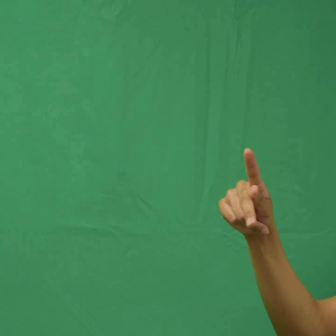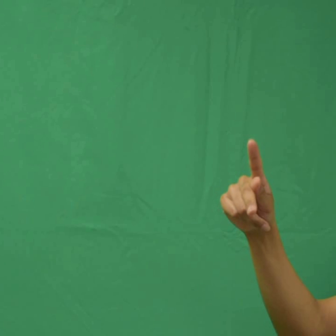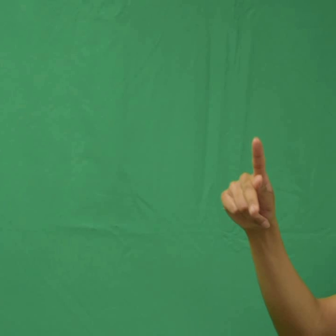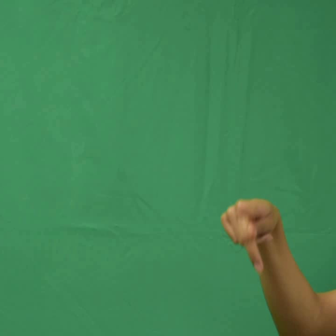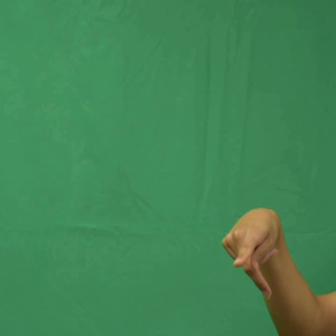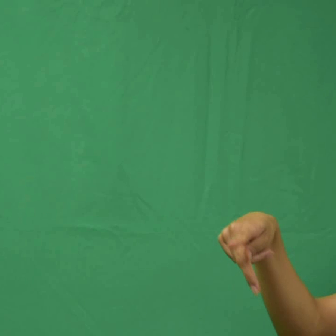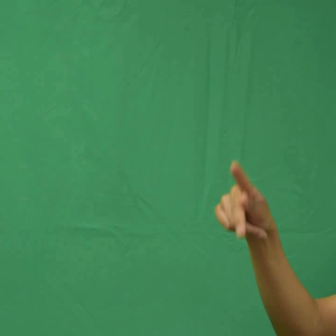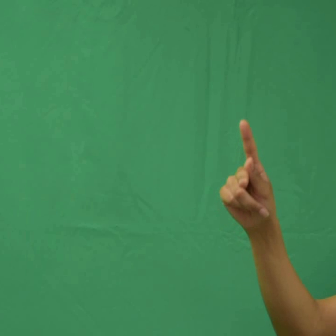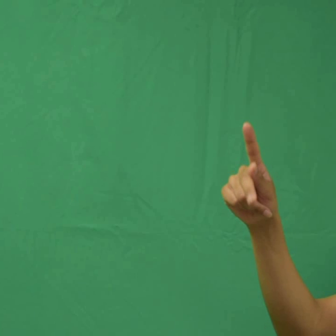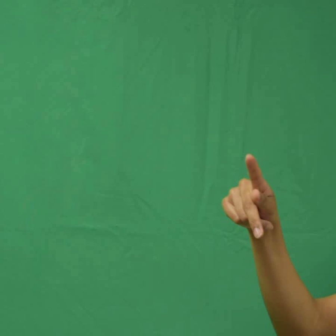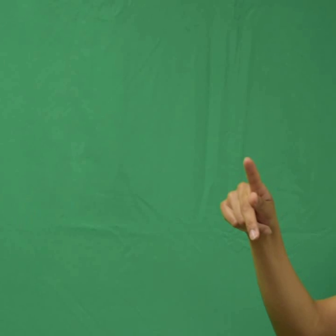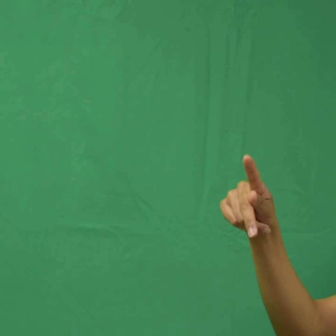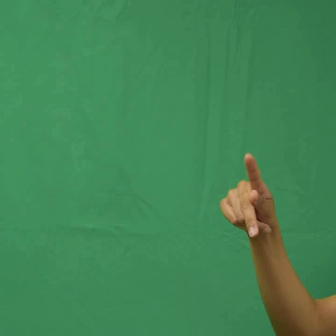K